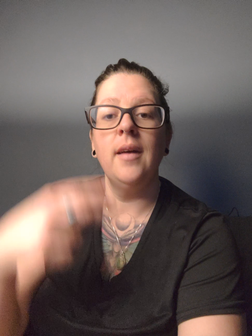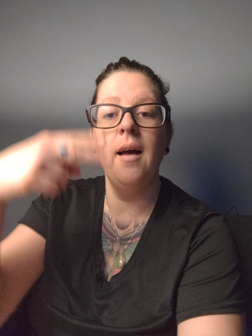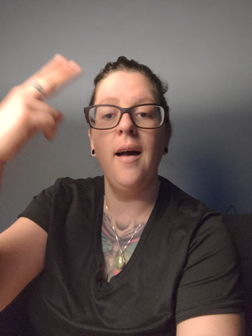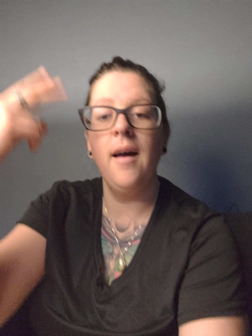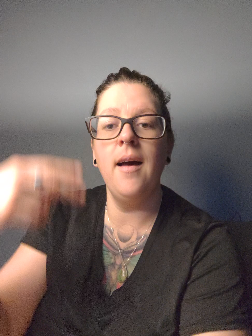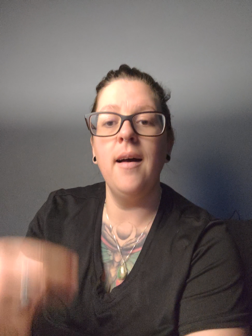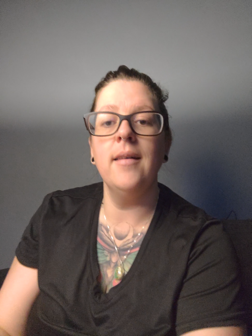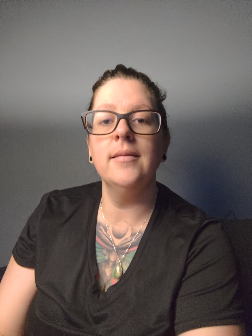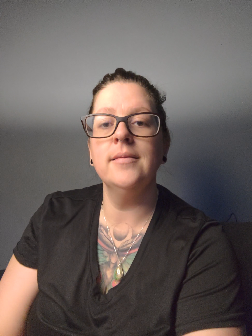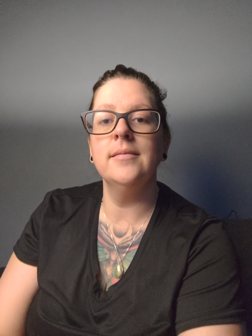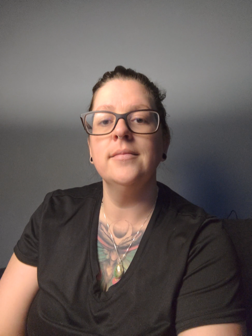high